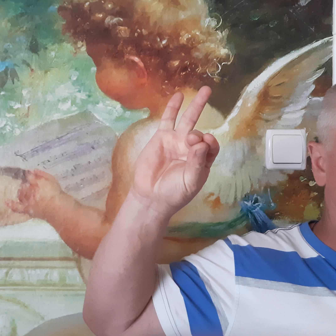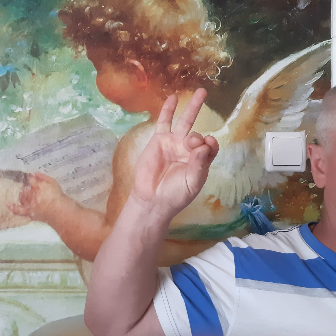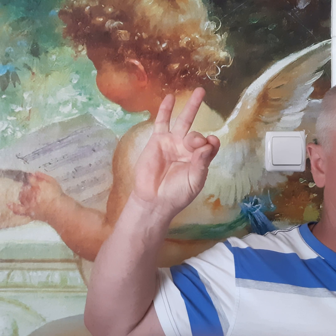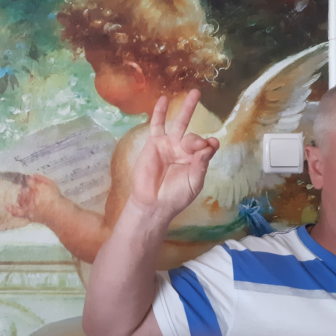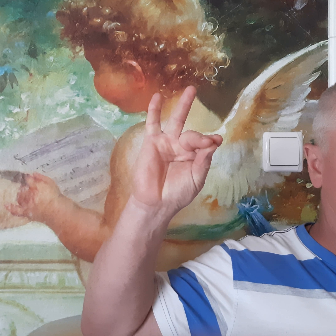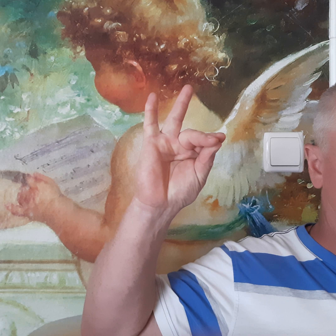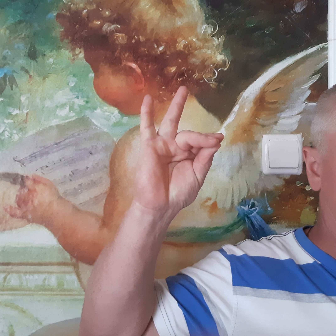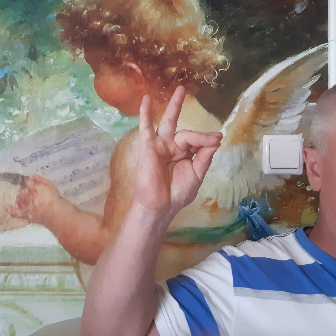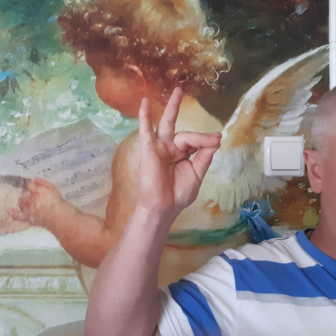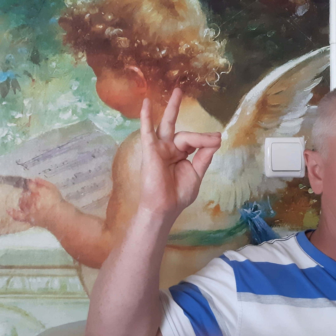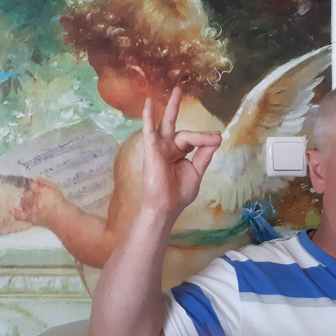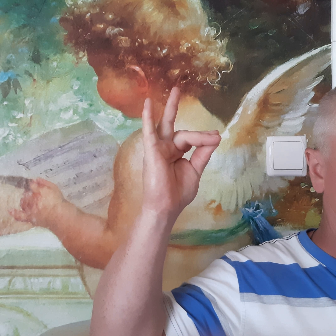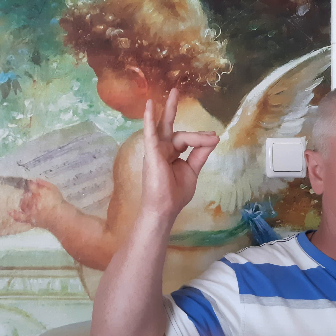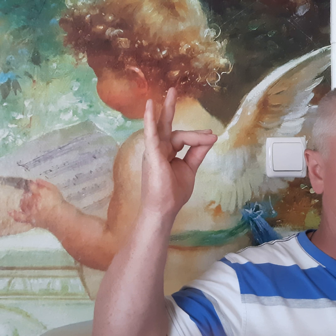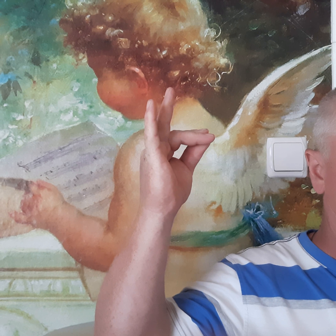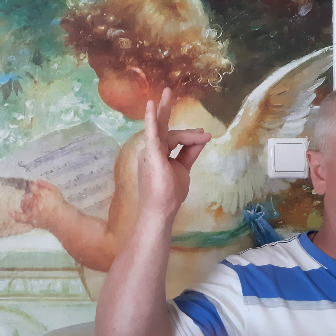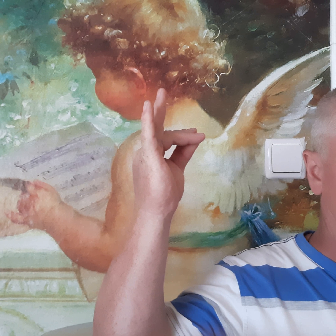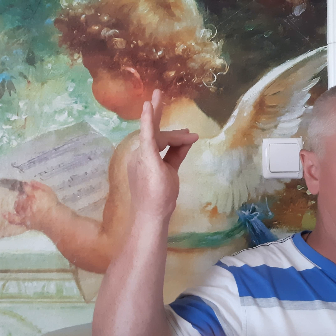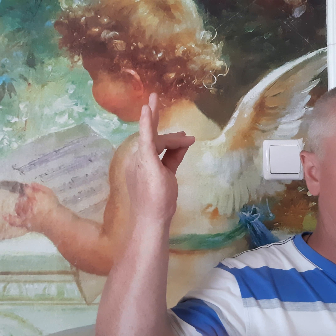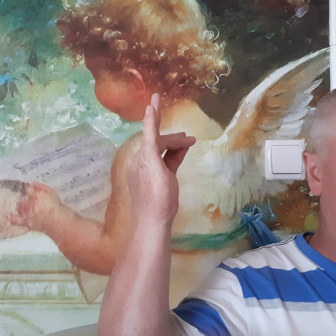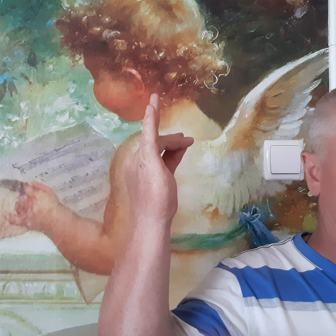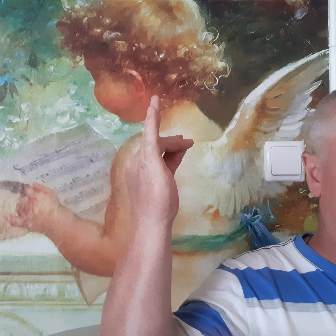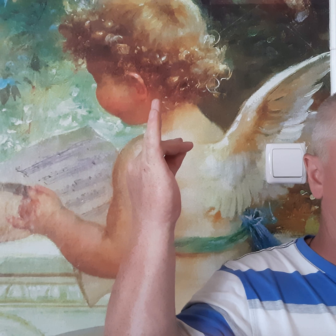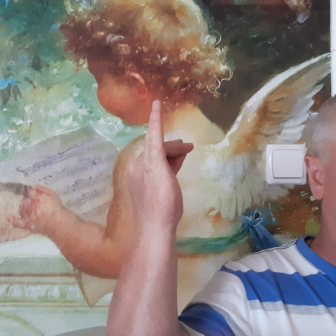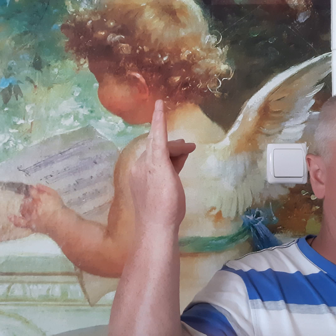Й